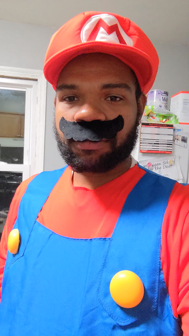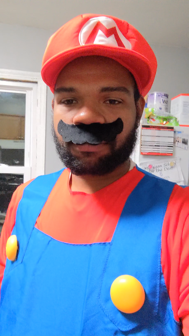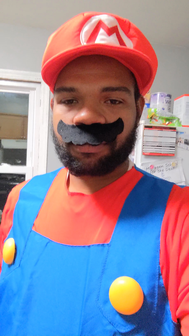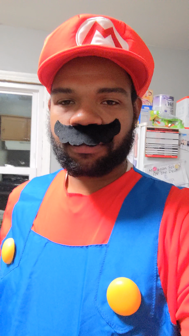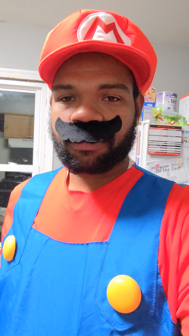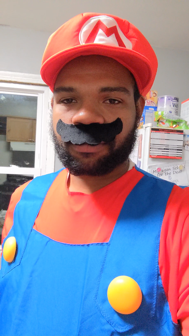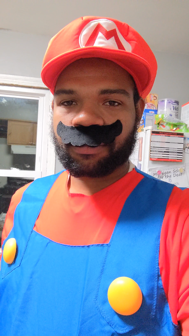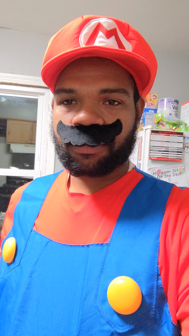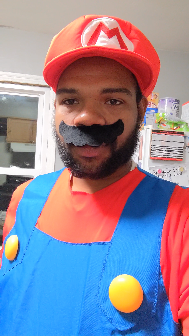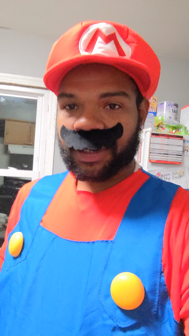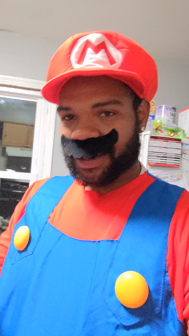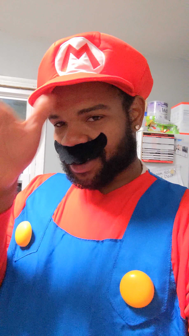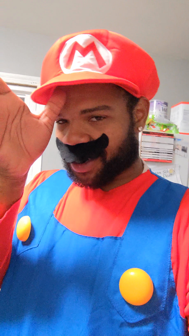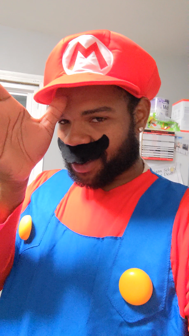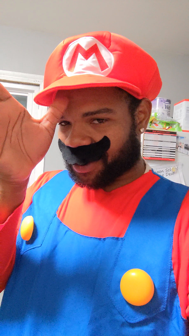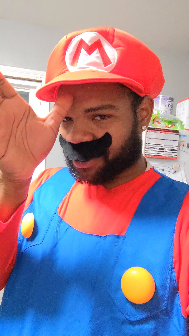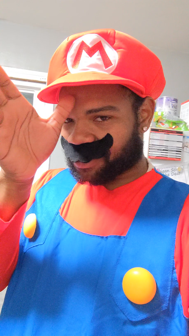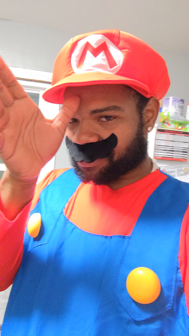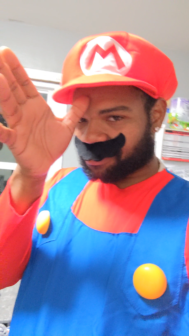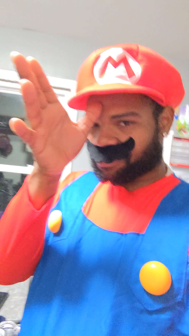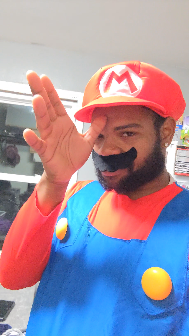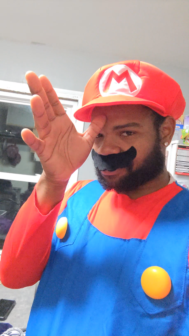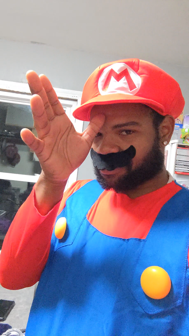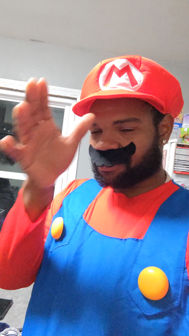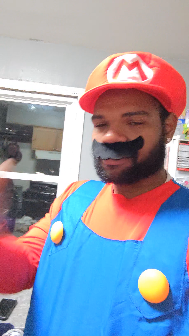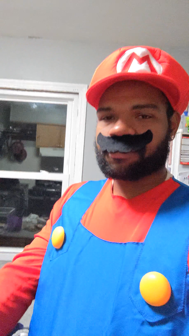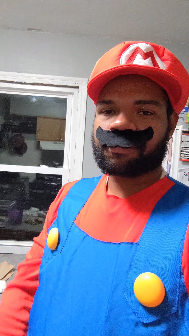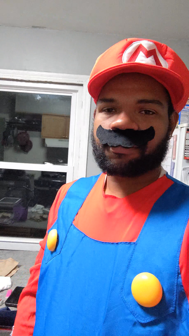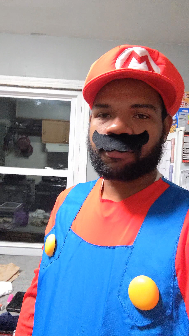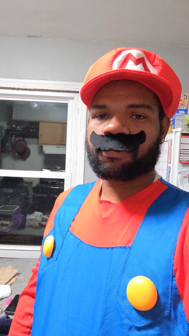daddy